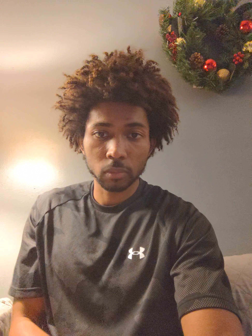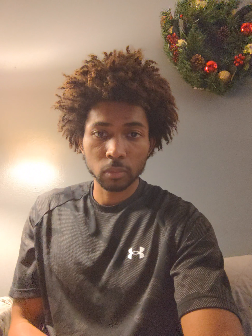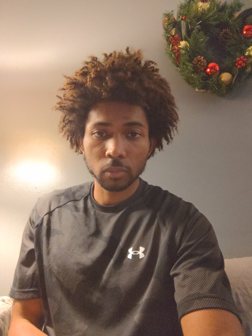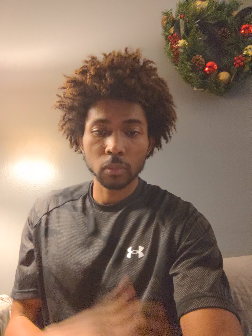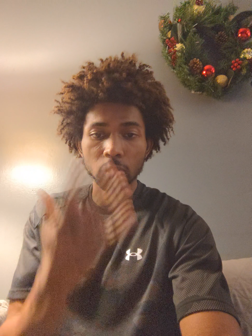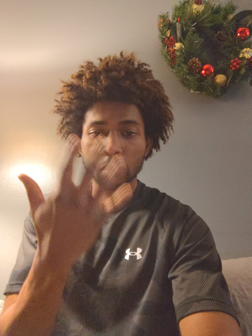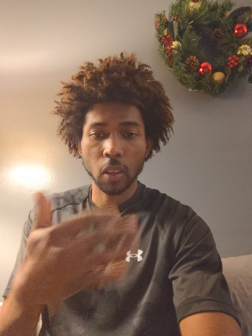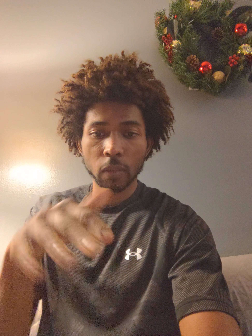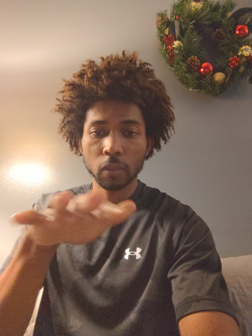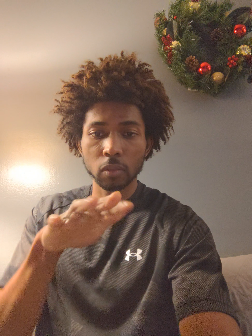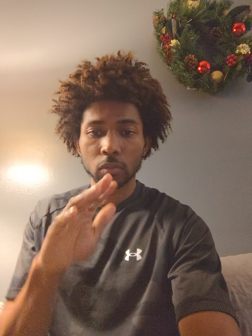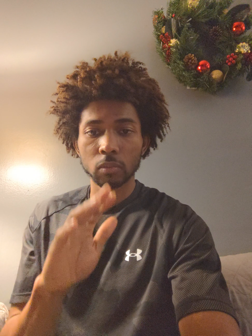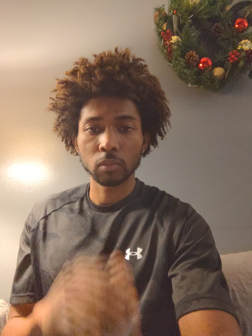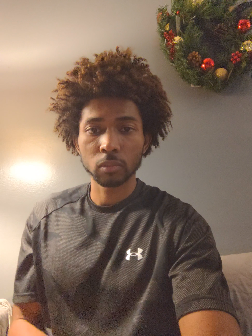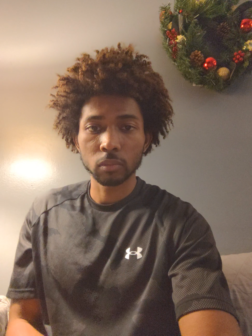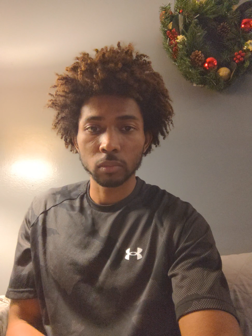mitten